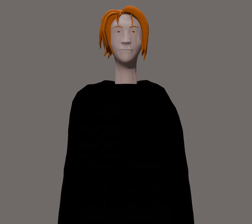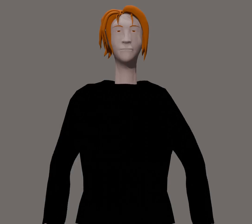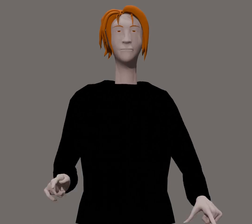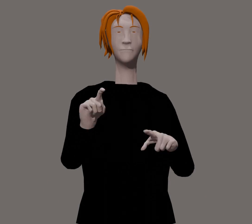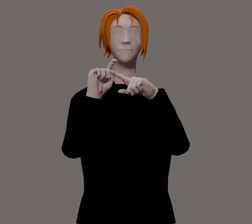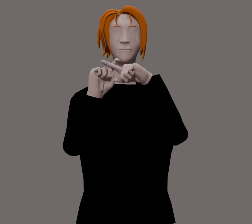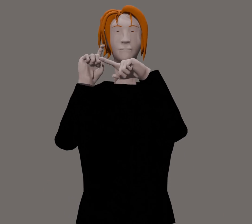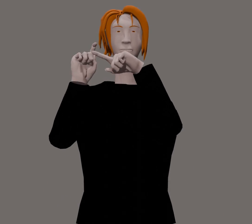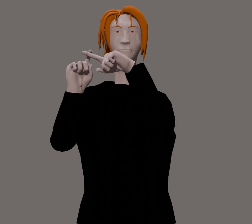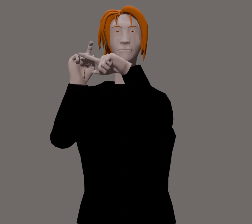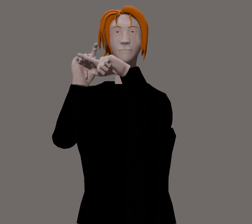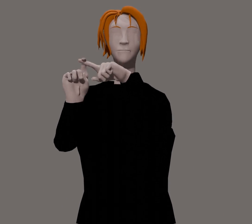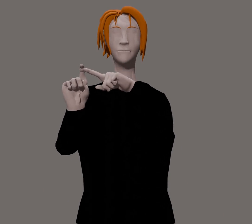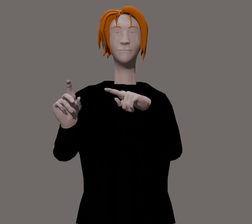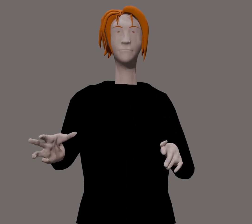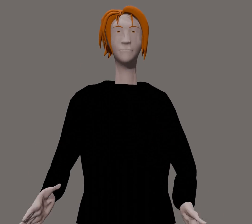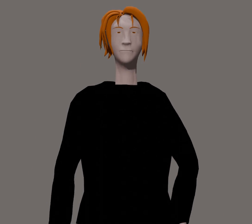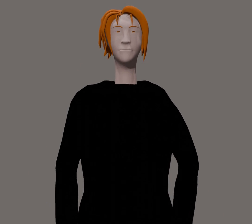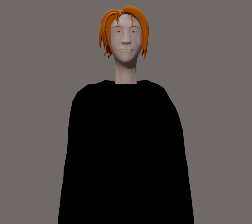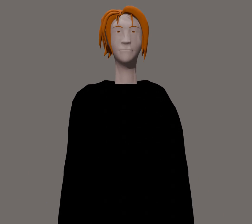Closet